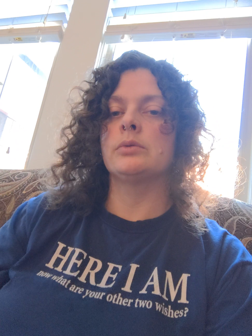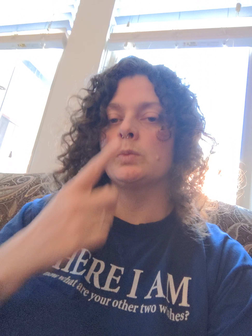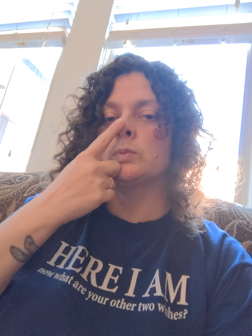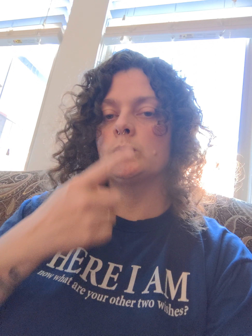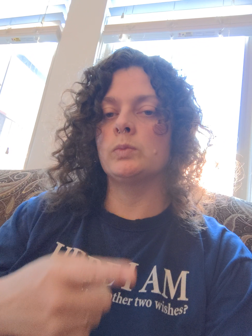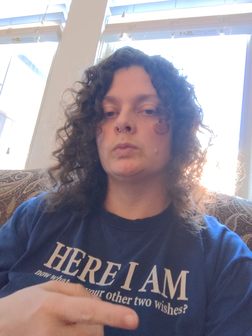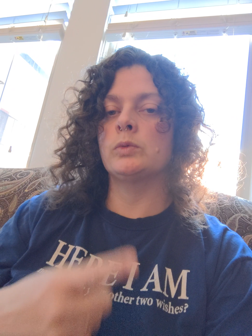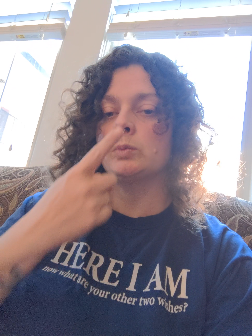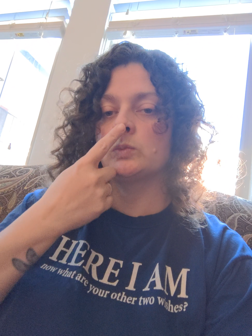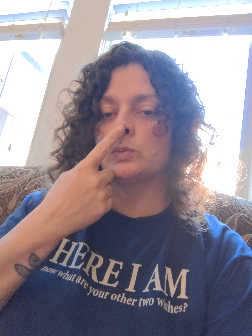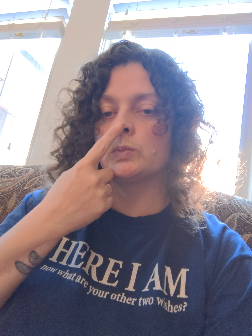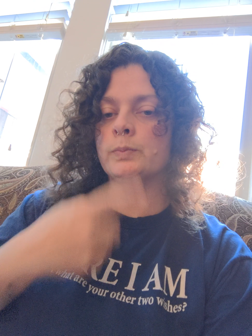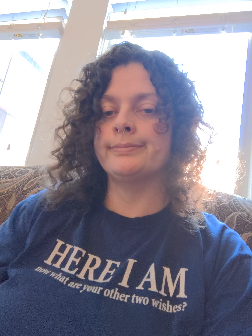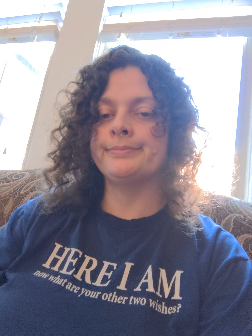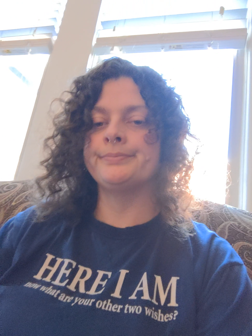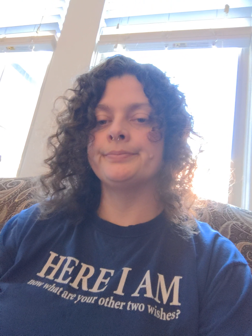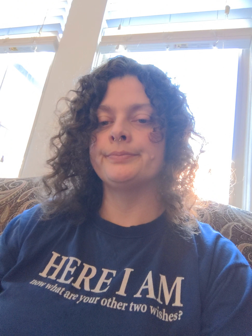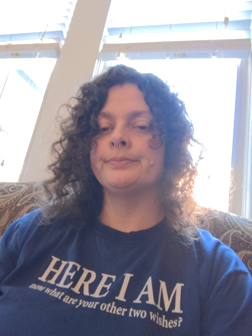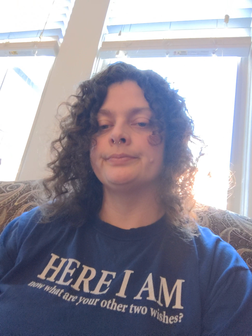nose